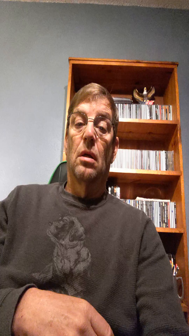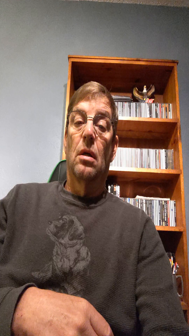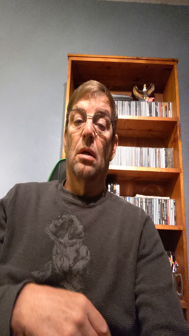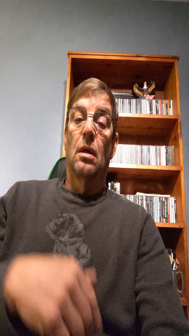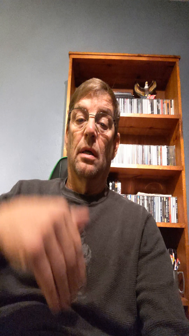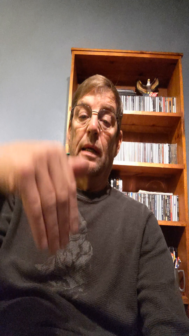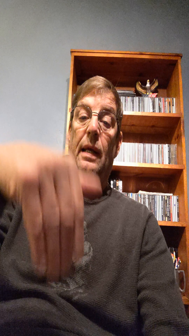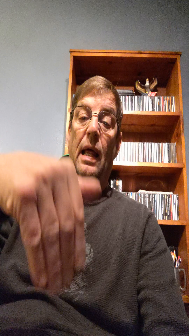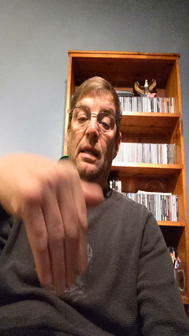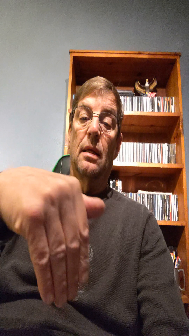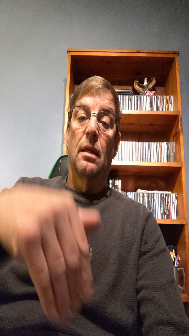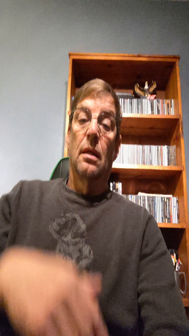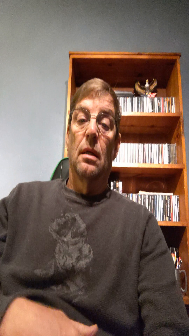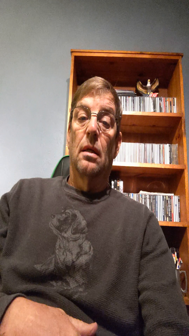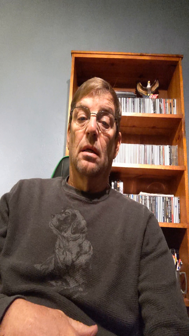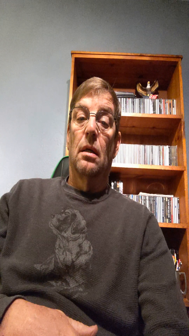night